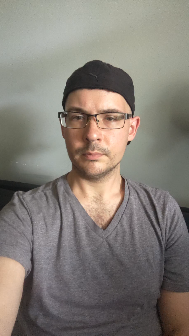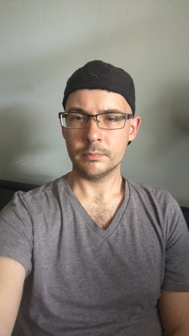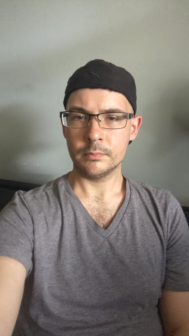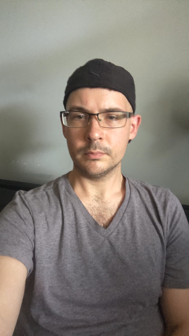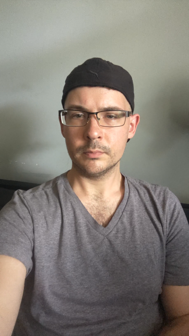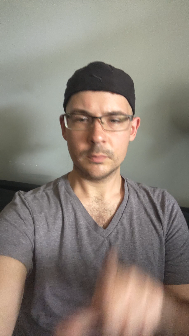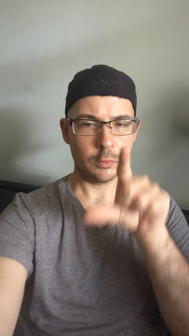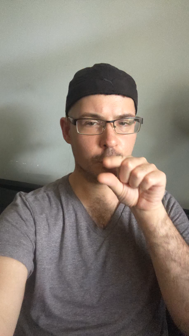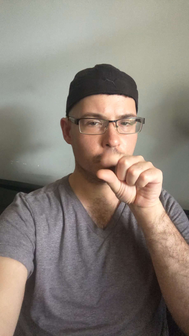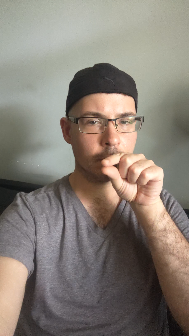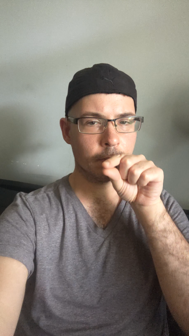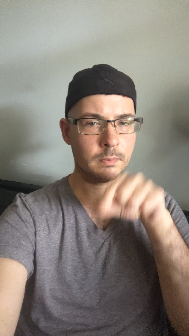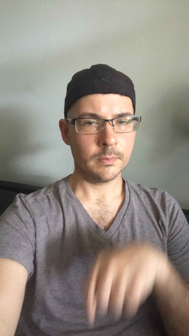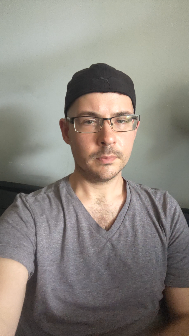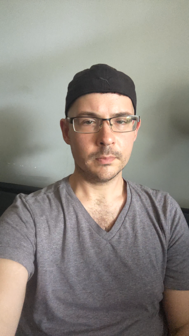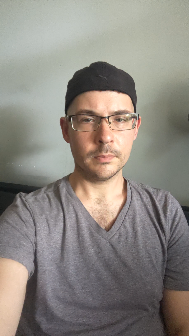chicken